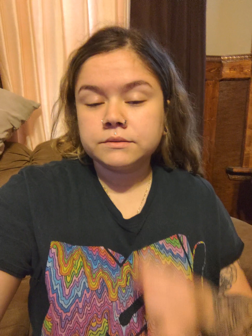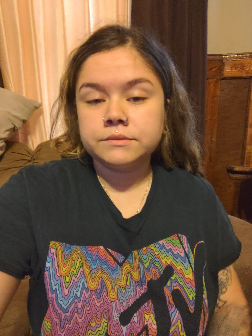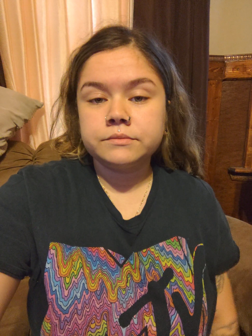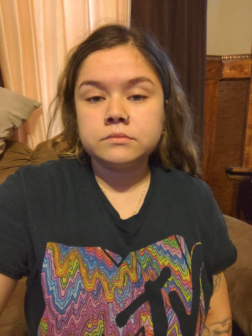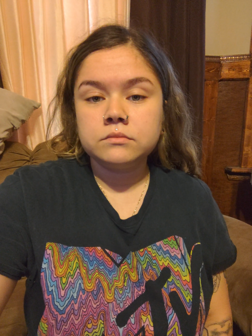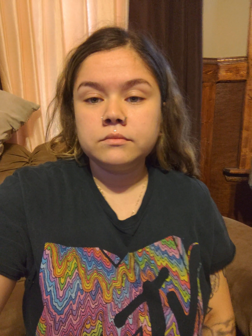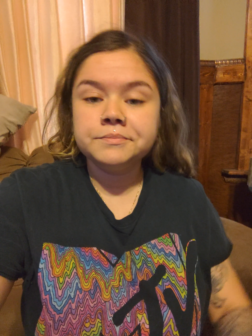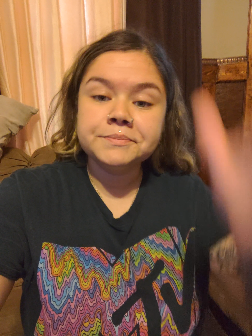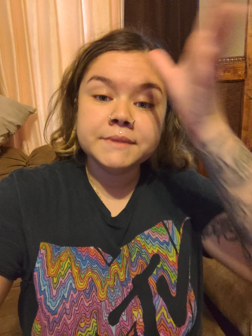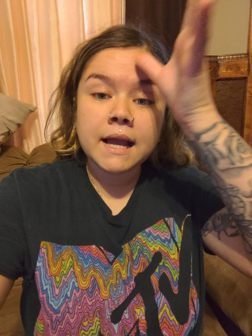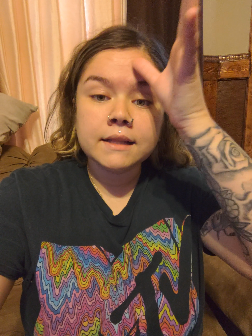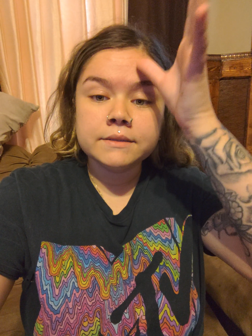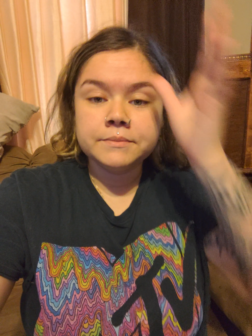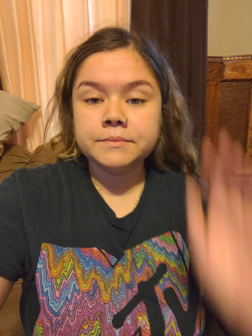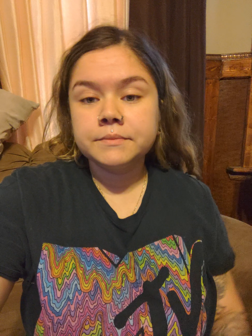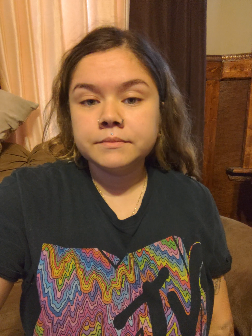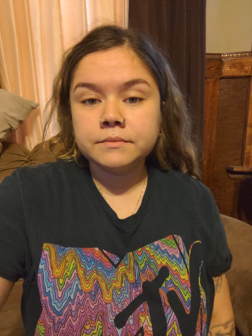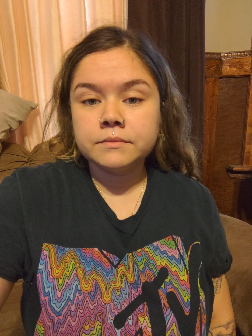daddy